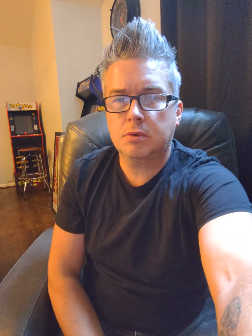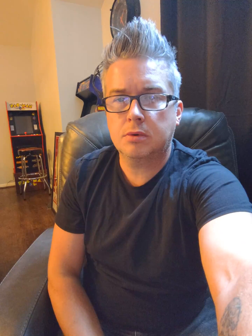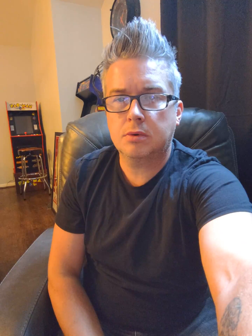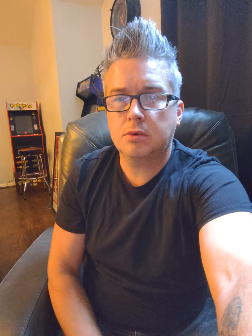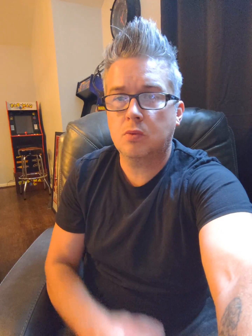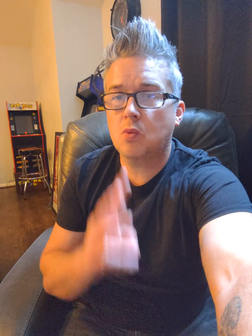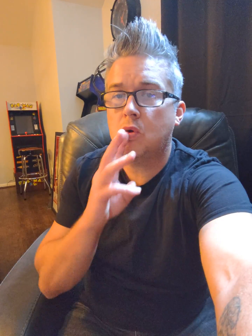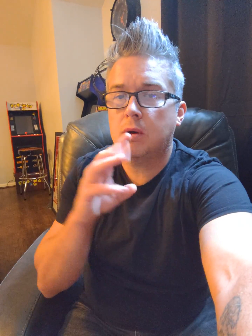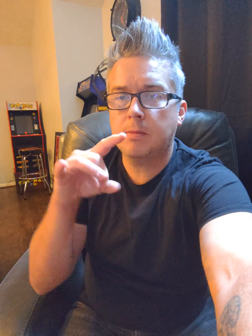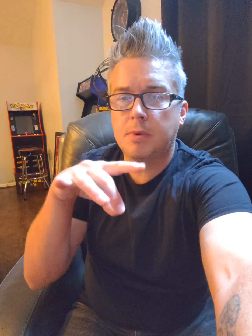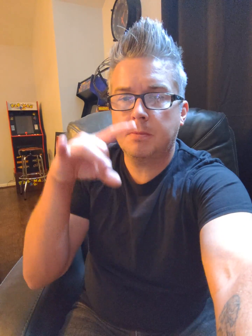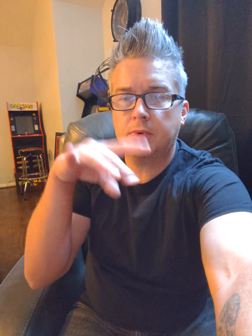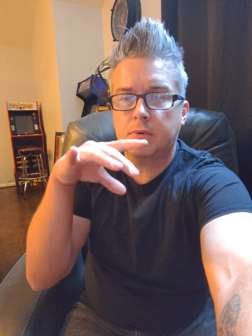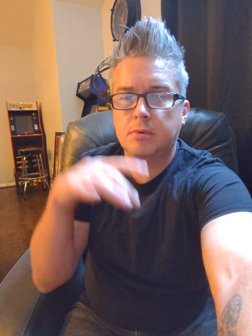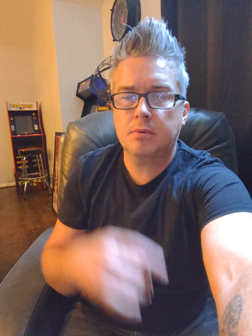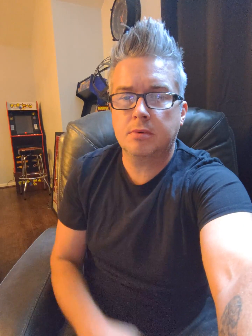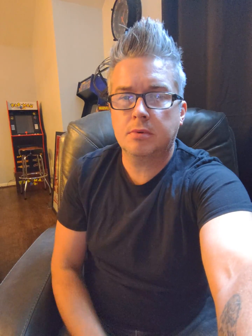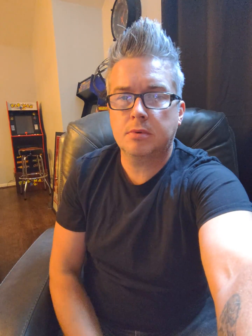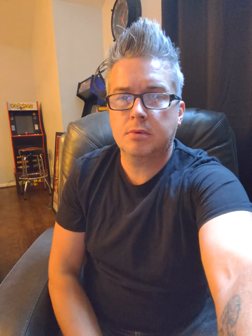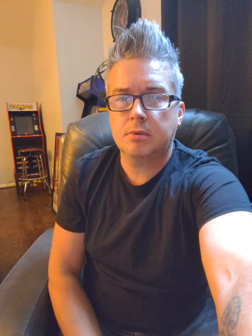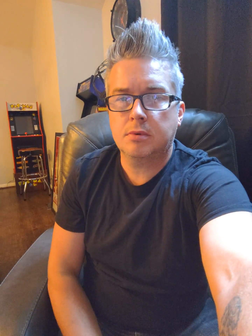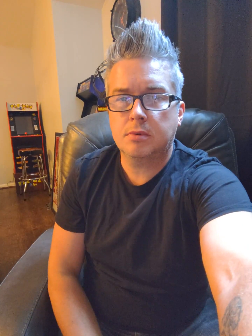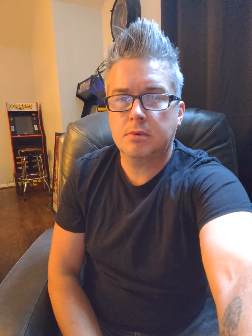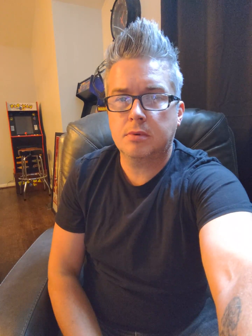melon